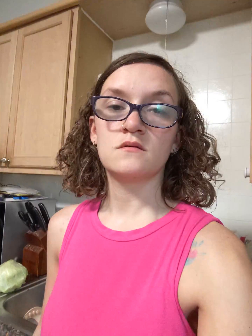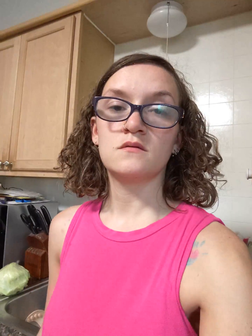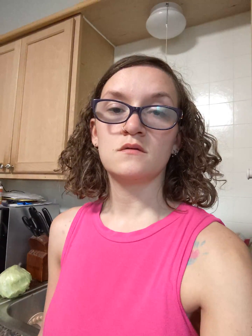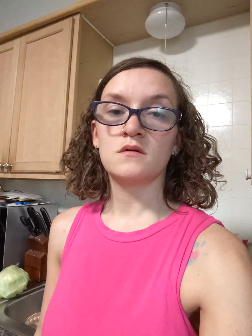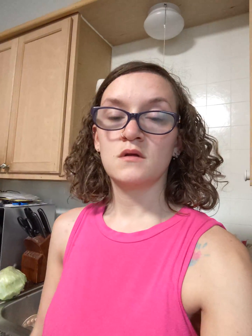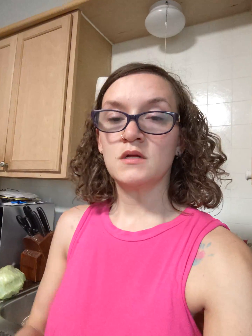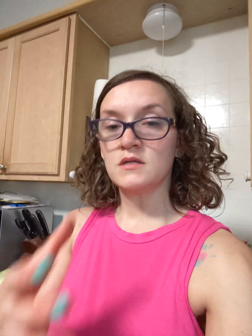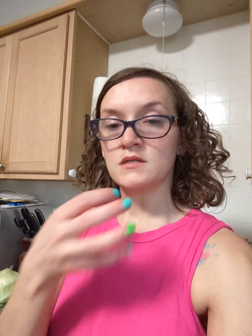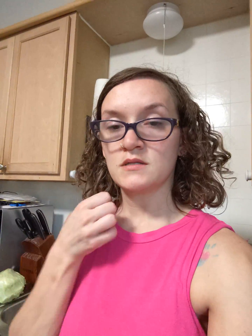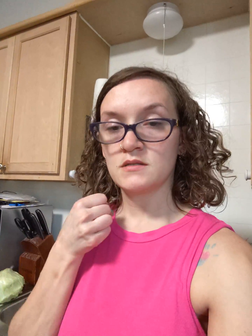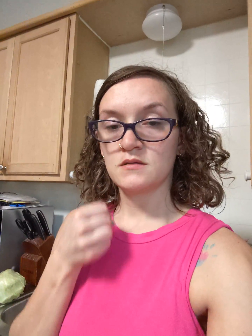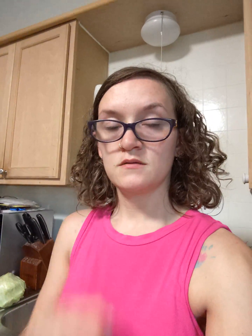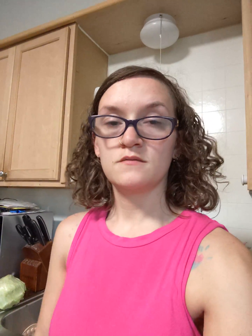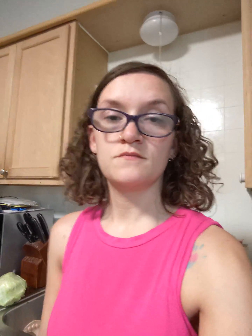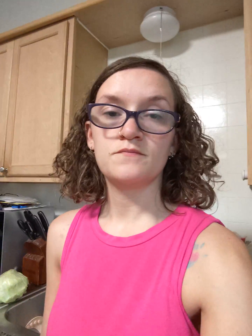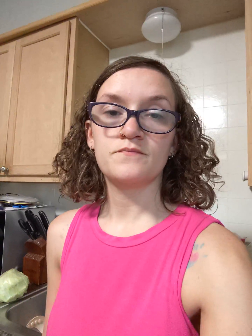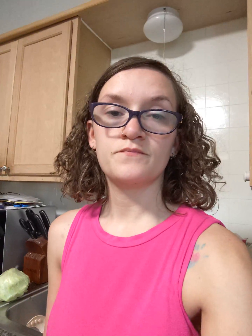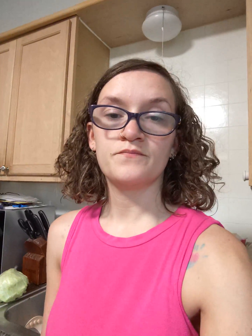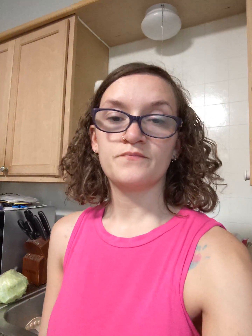get